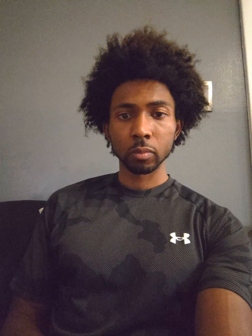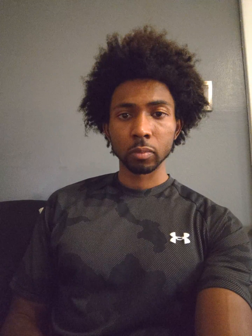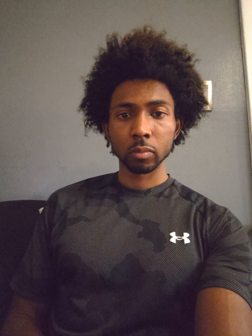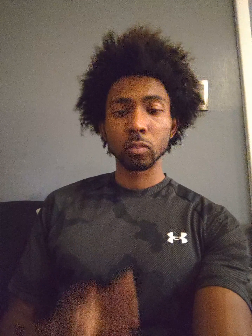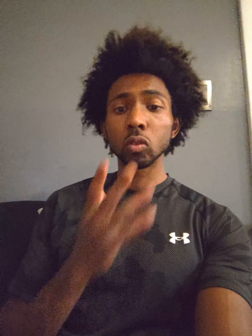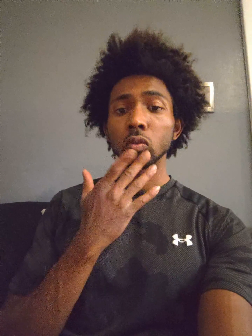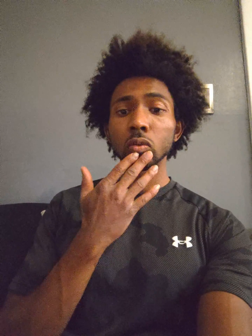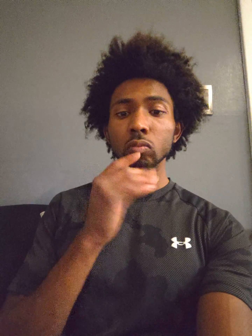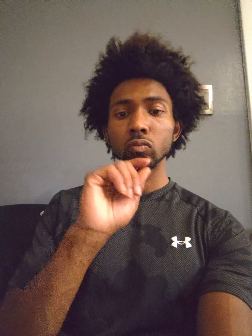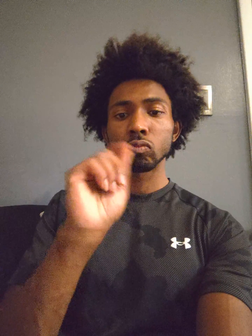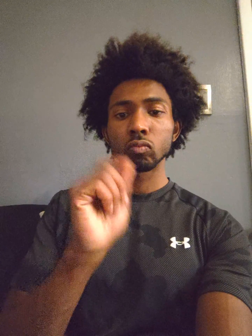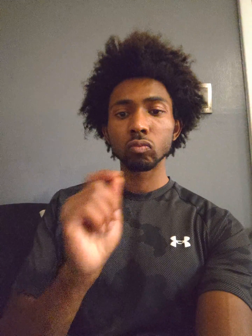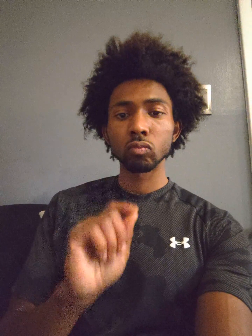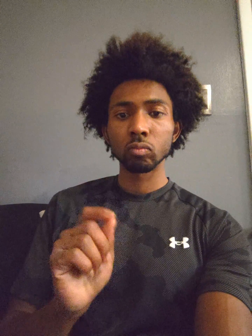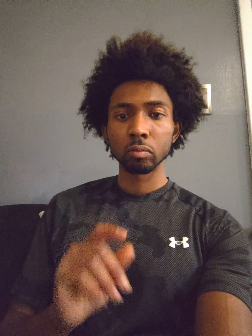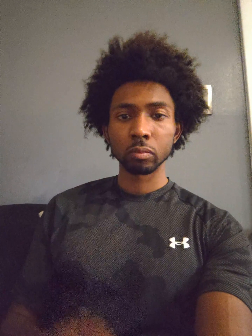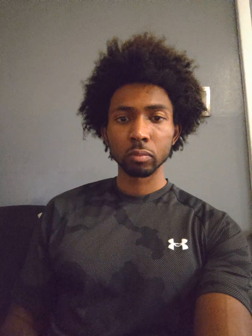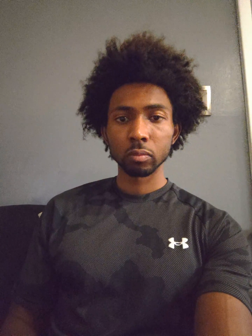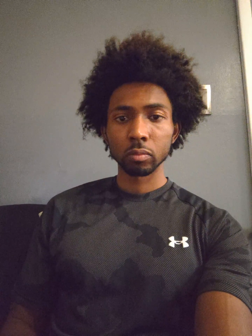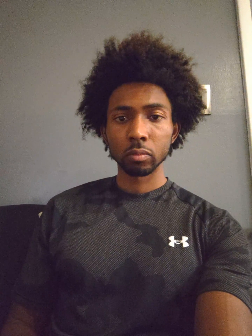crayon